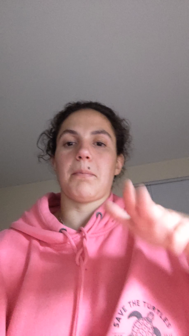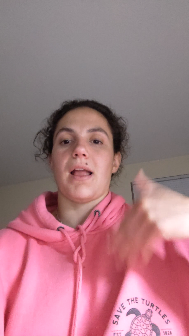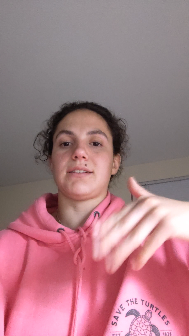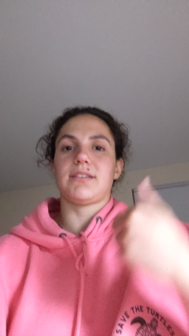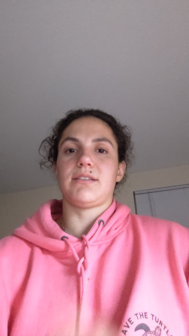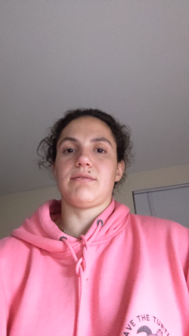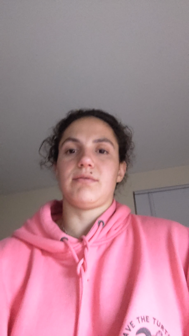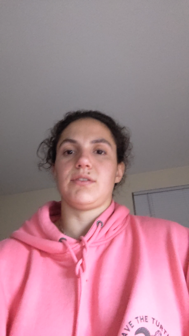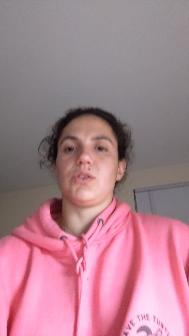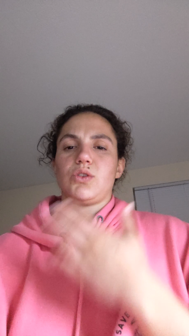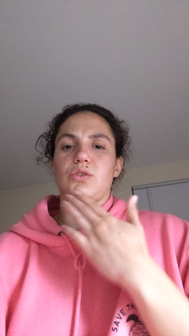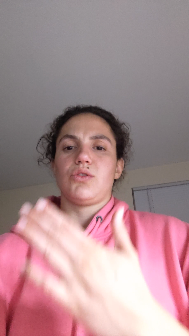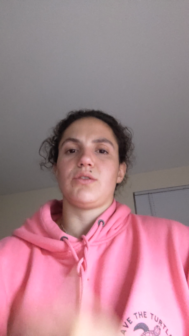good